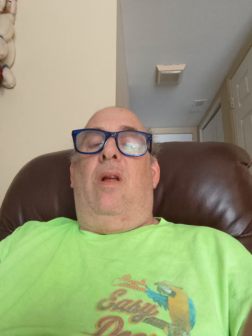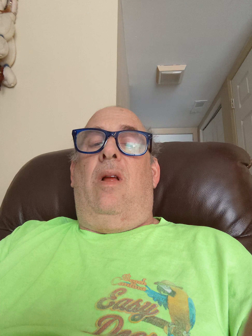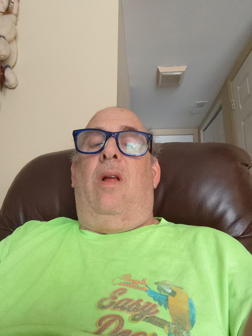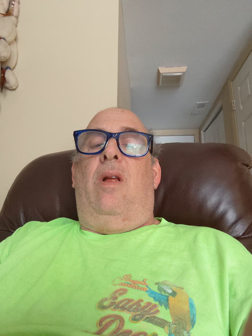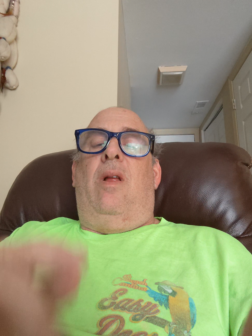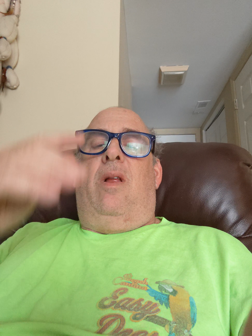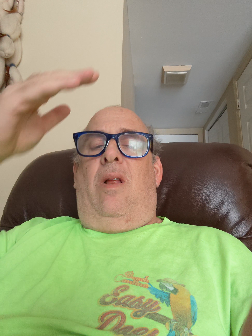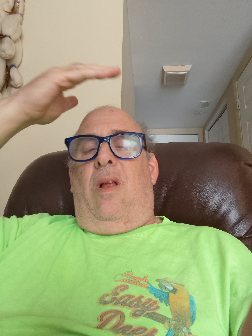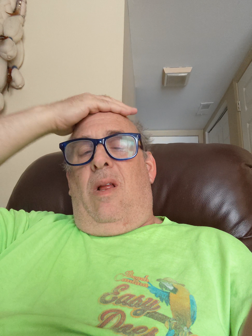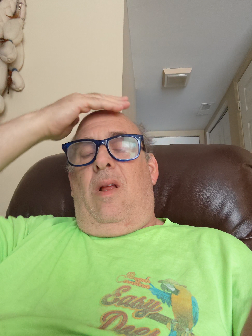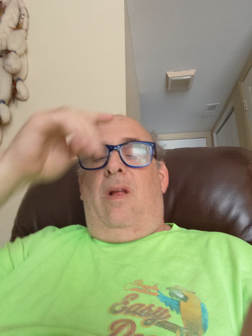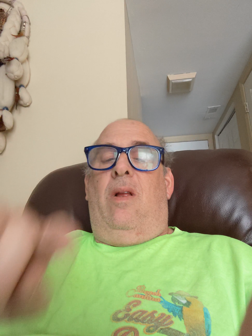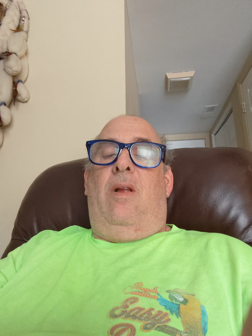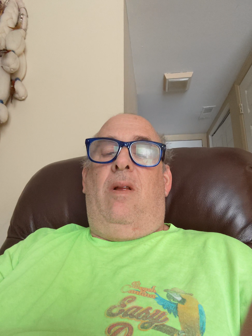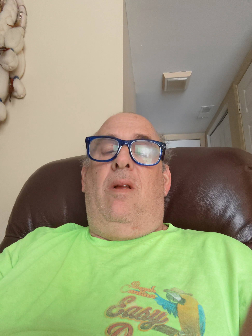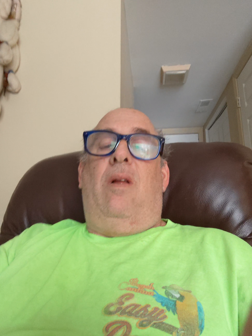hat